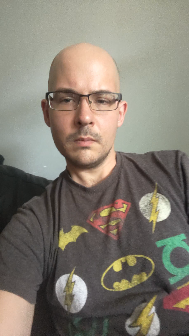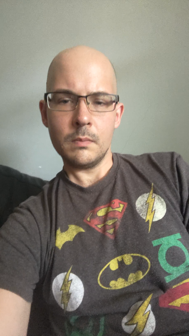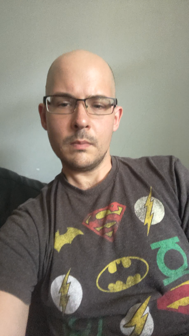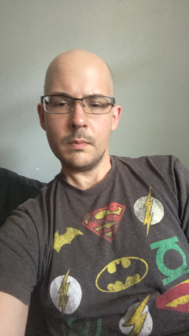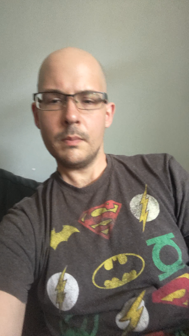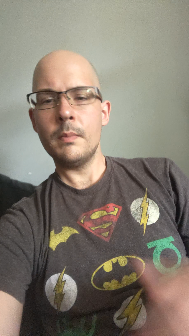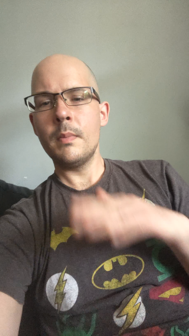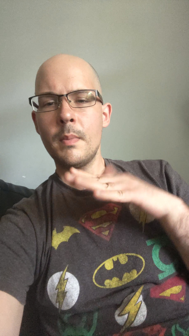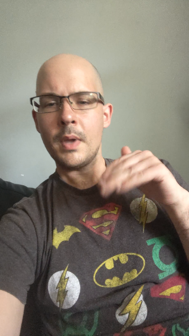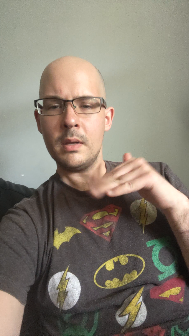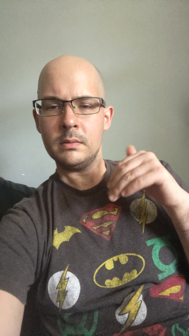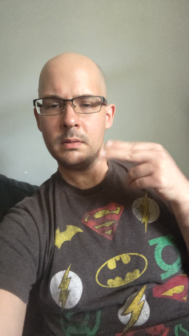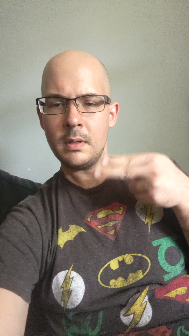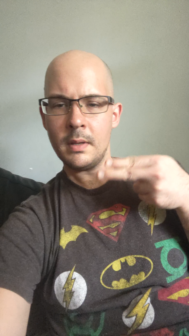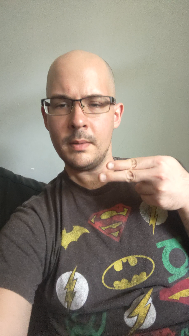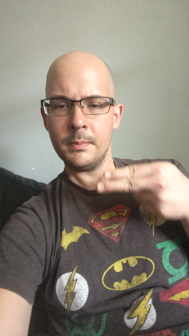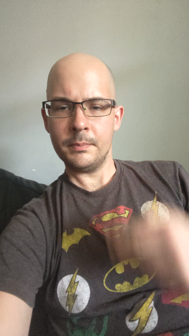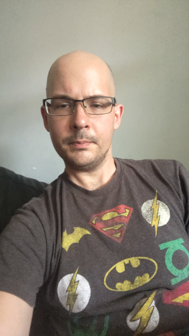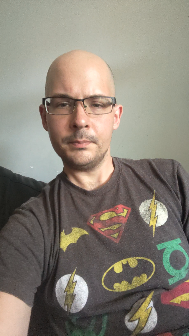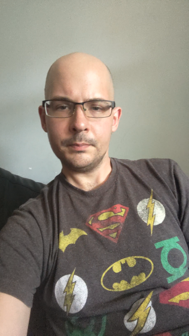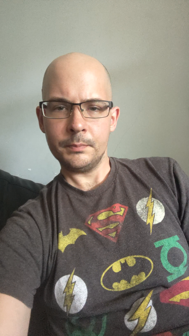pet's name